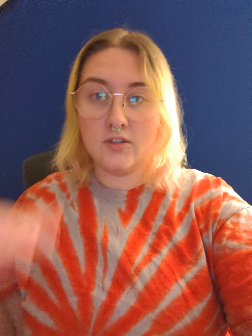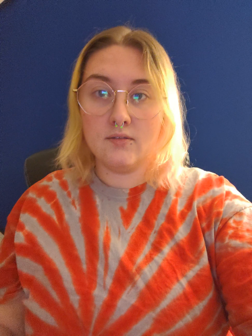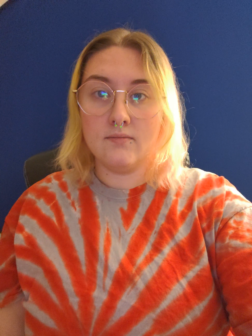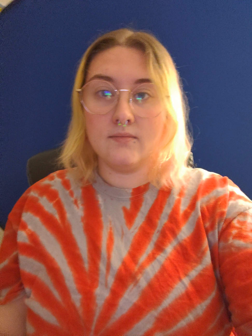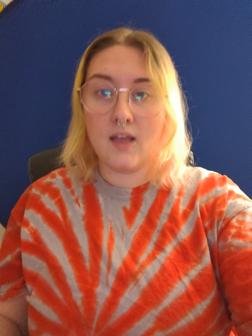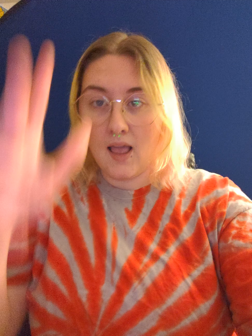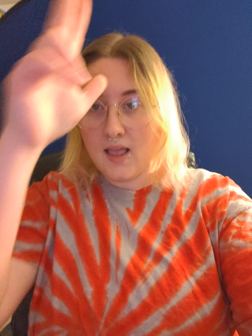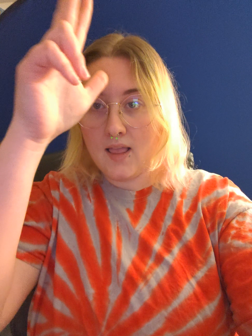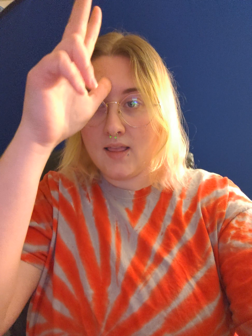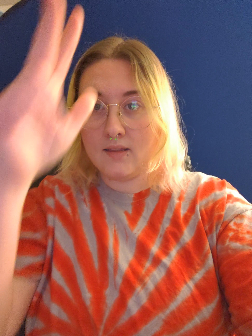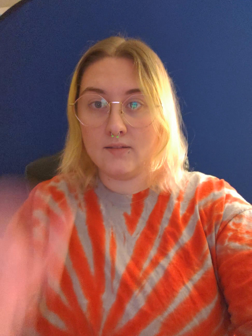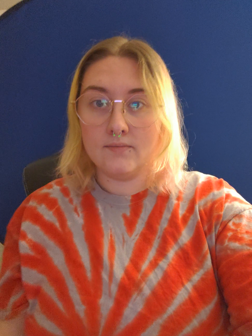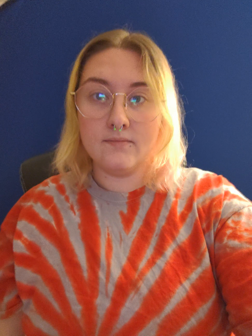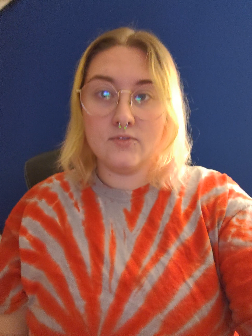hen